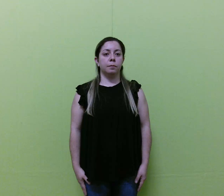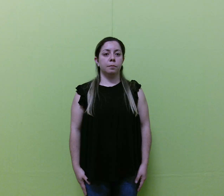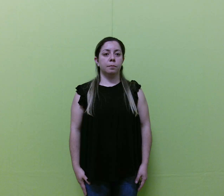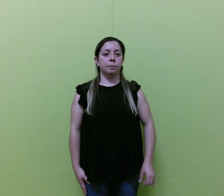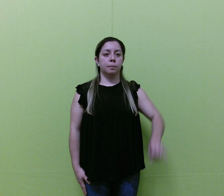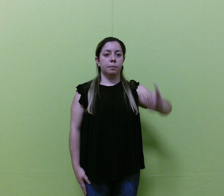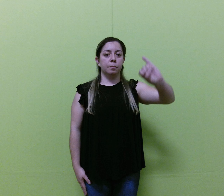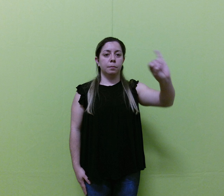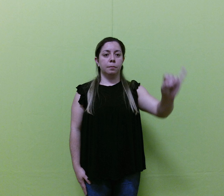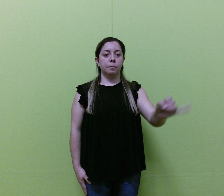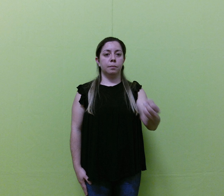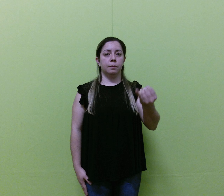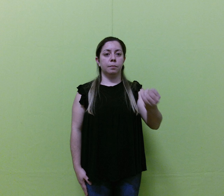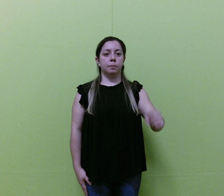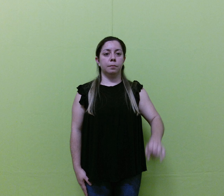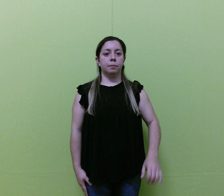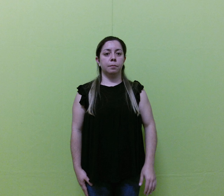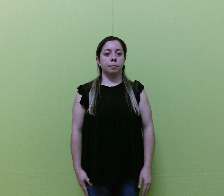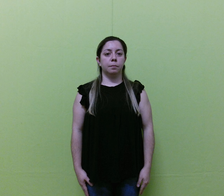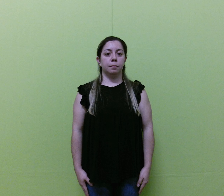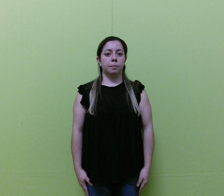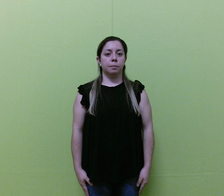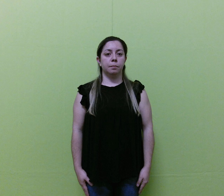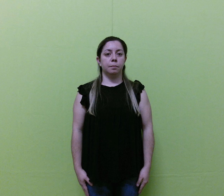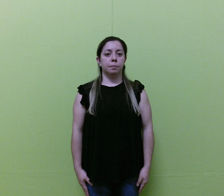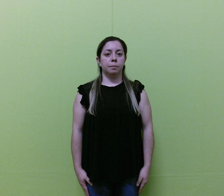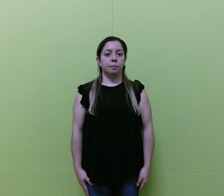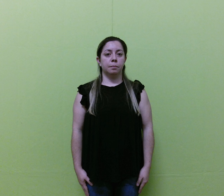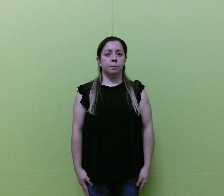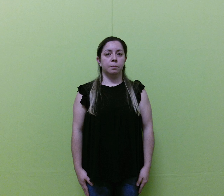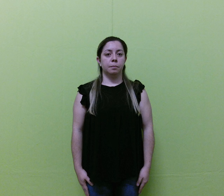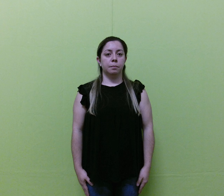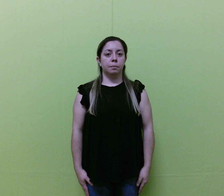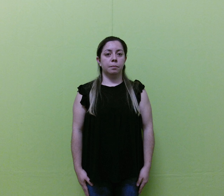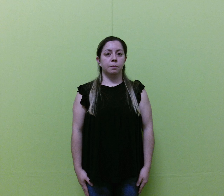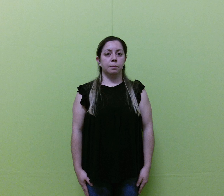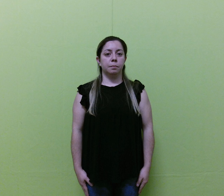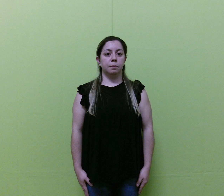aproveitar